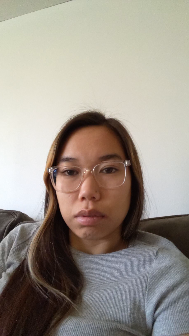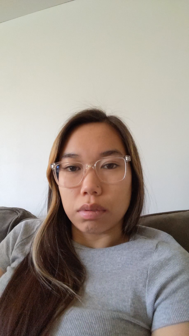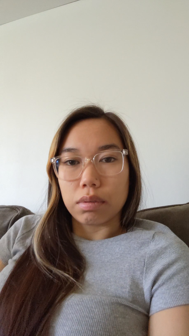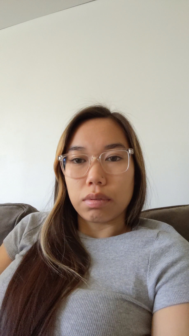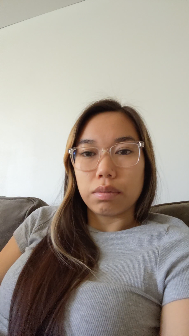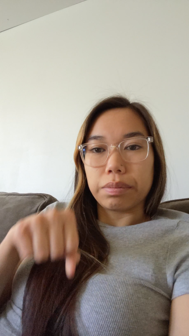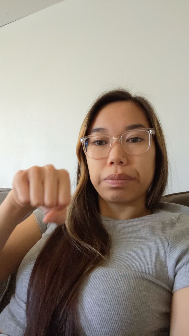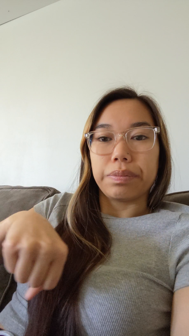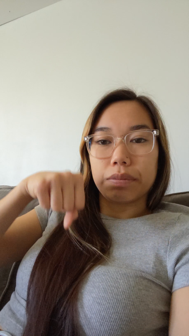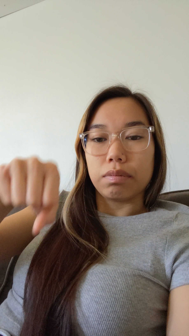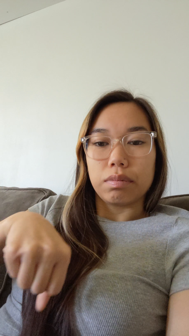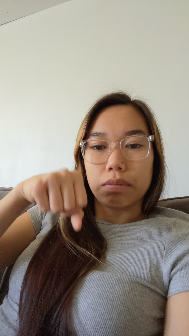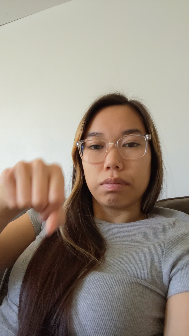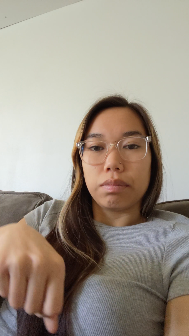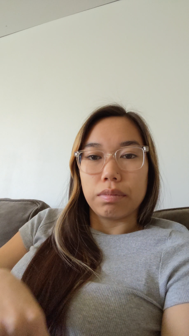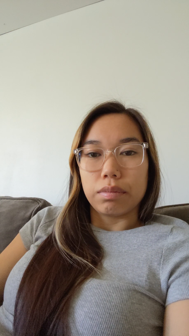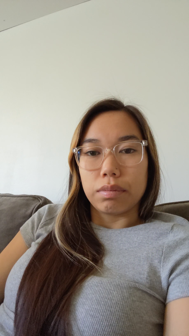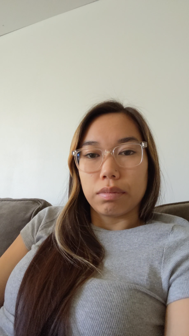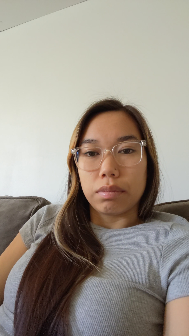bicycle